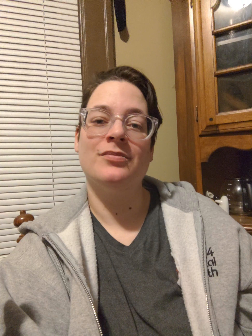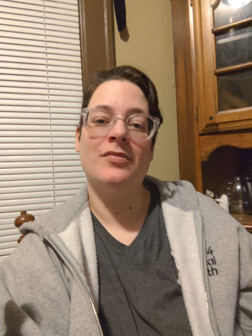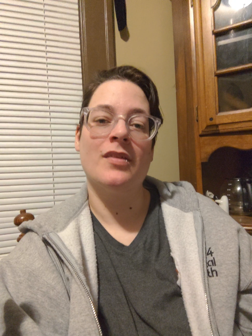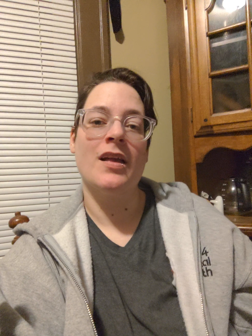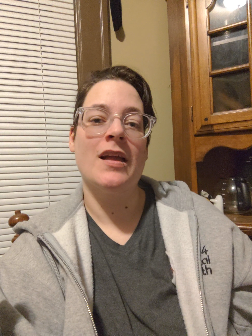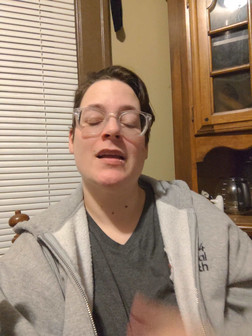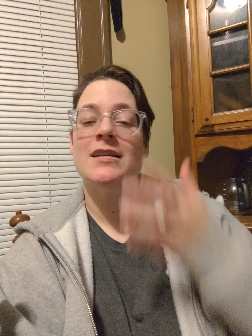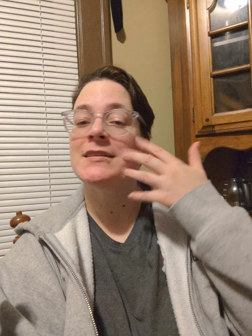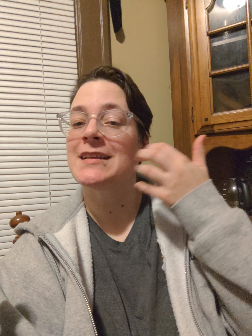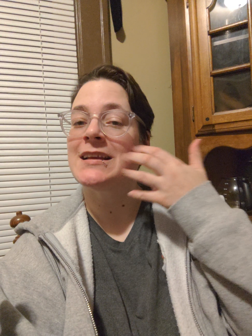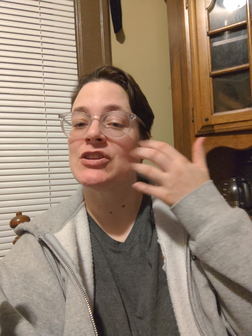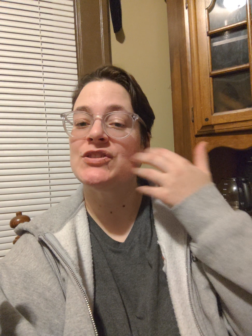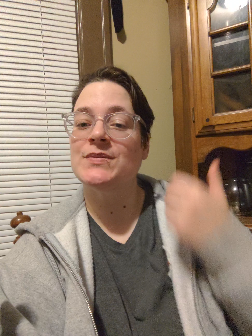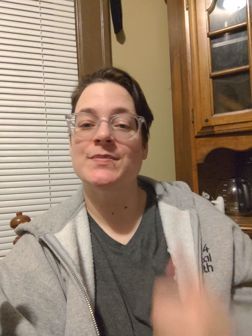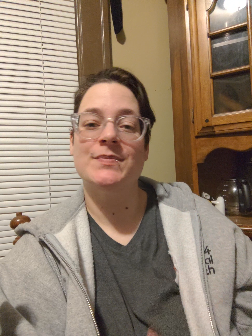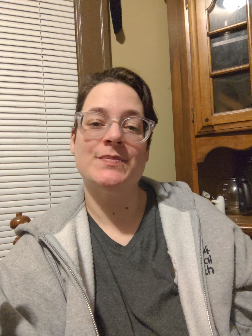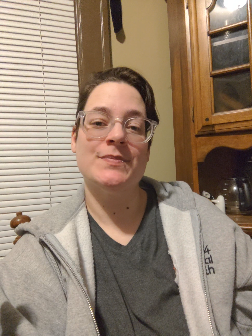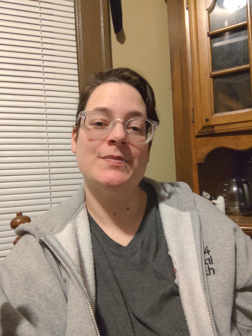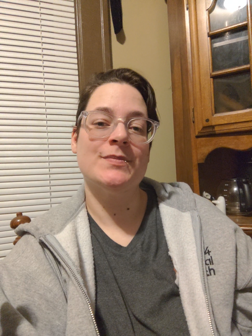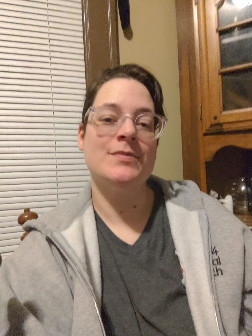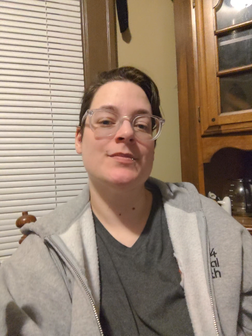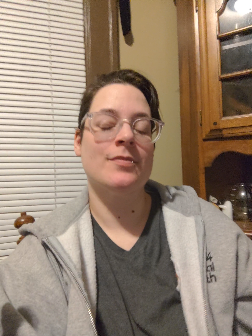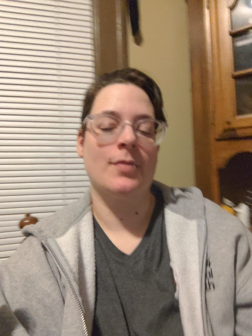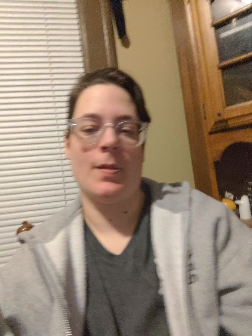tiger